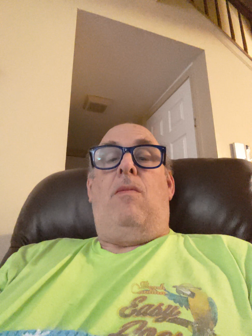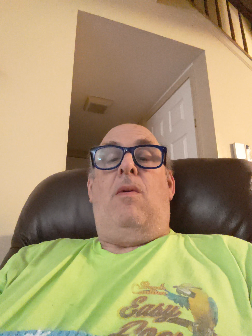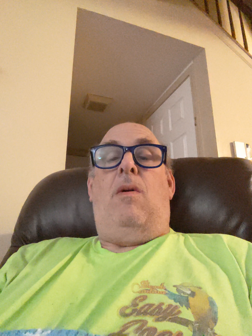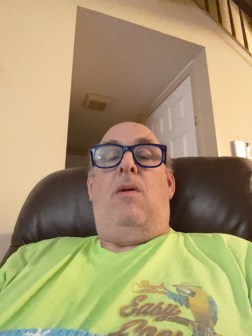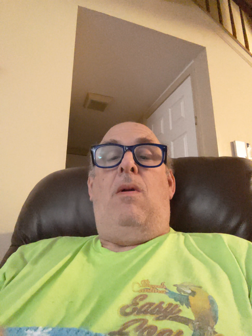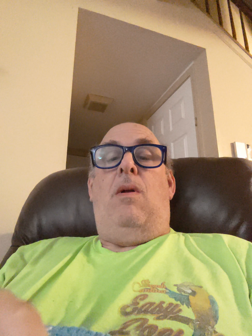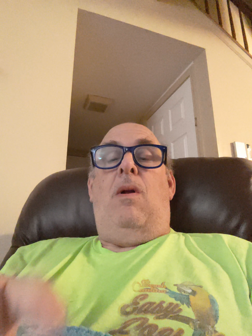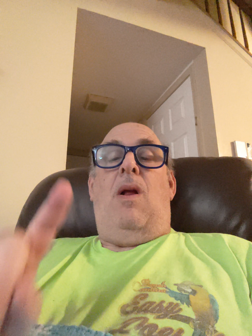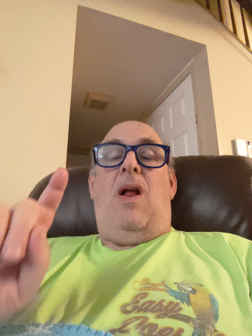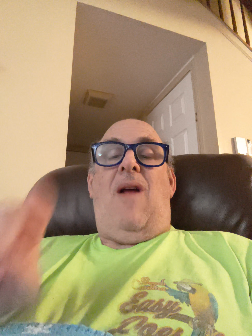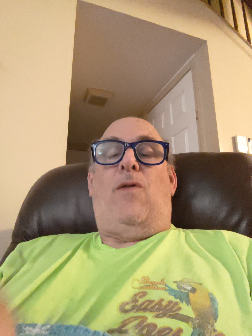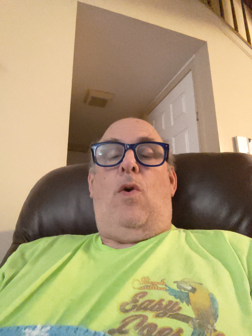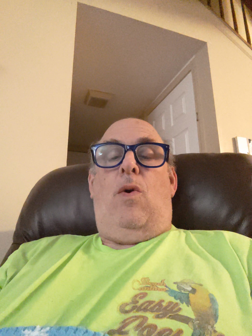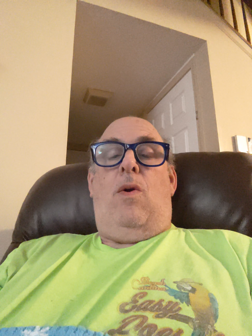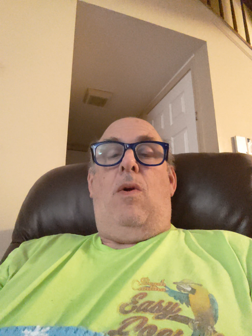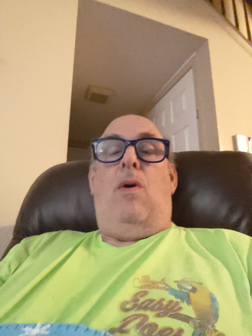have to